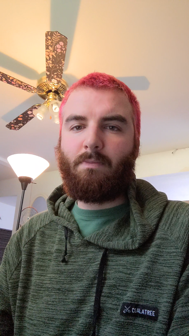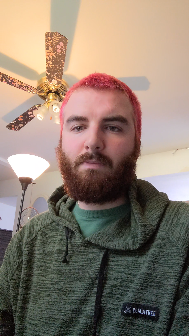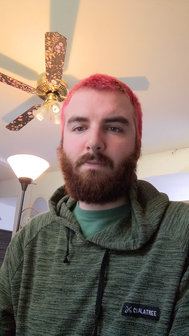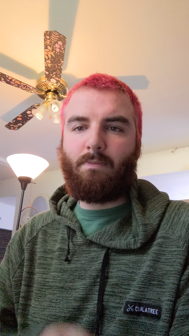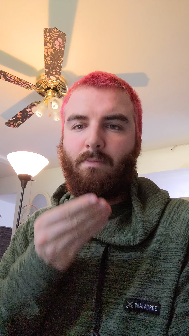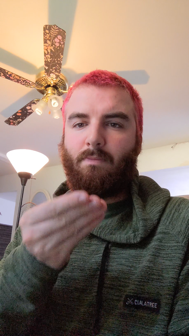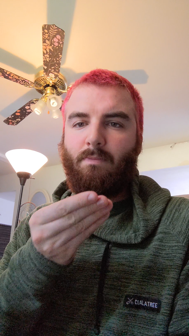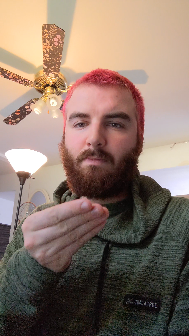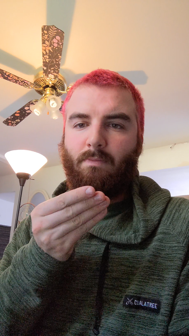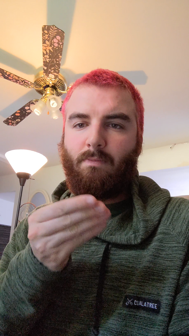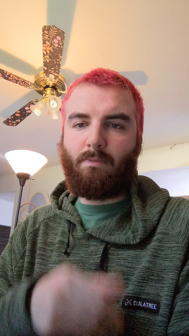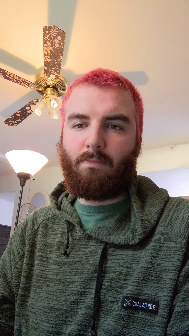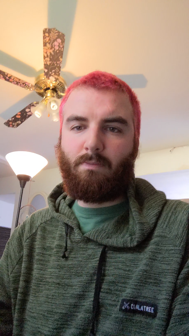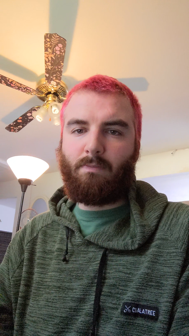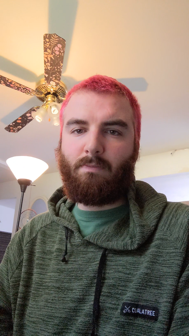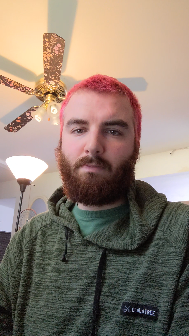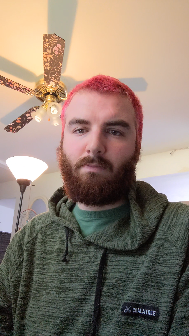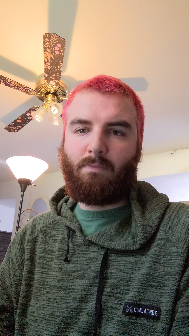feed